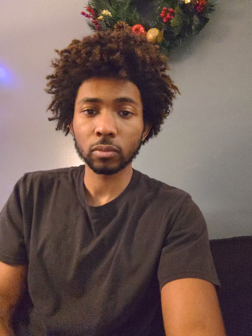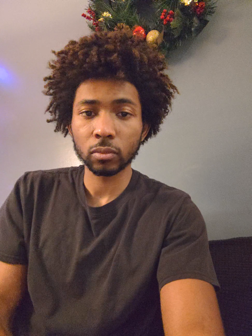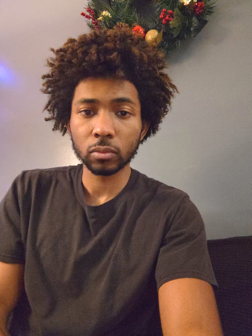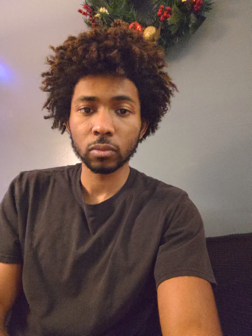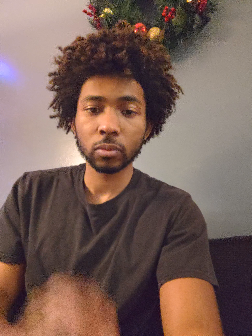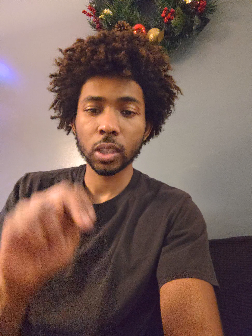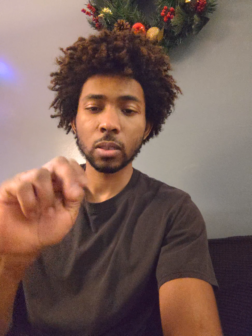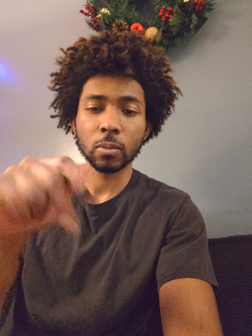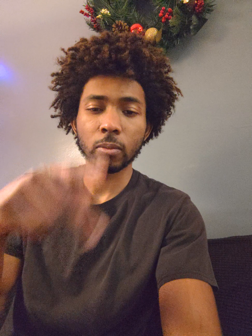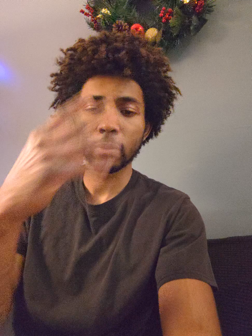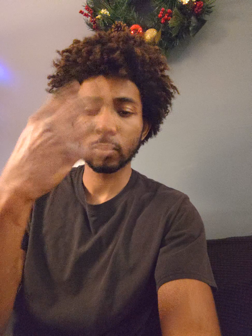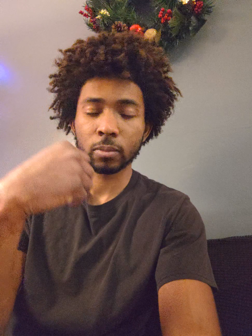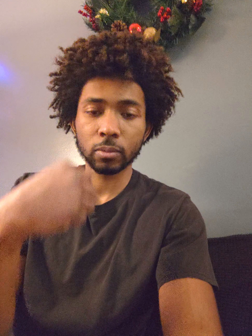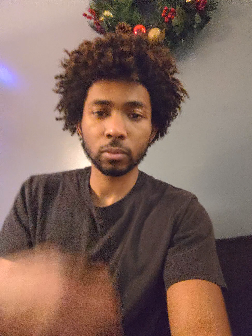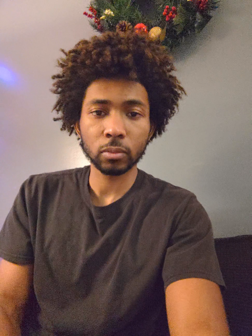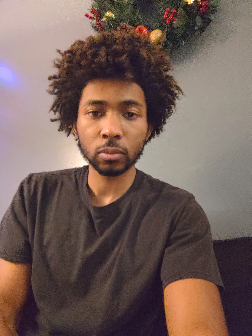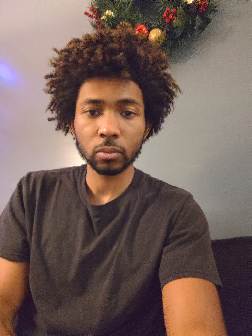nap